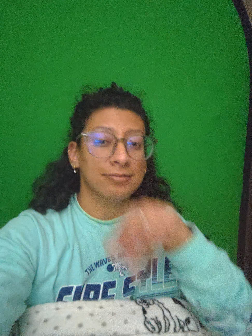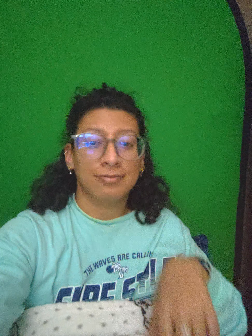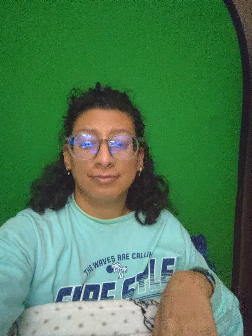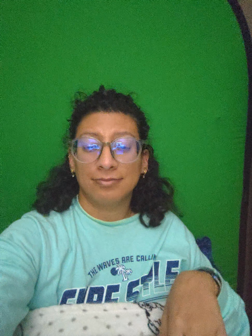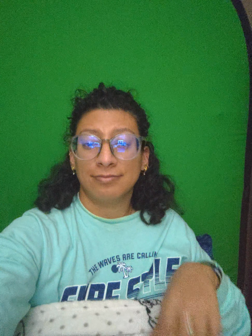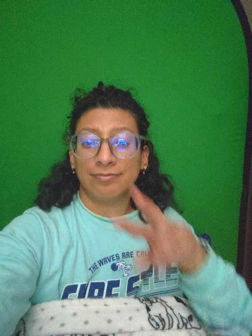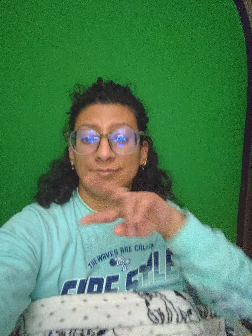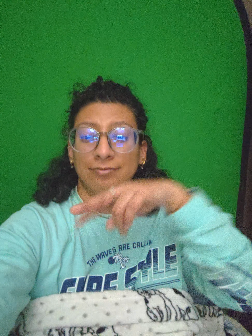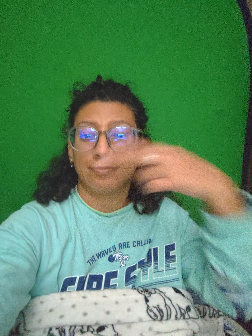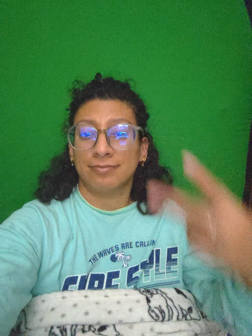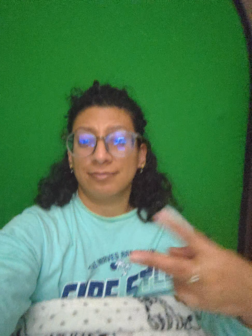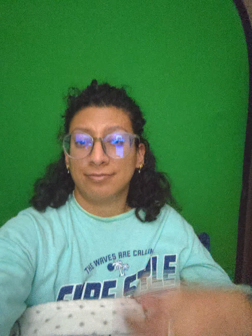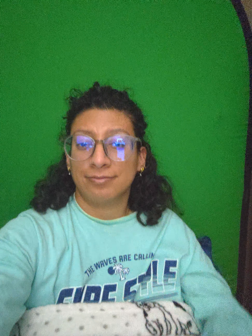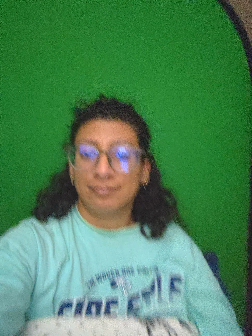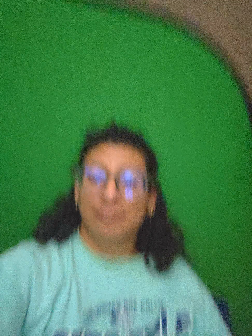fall